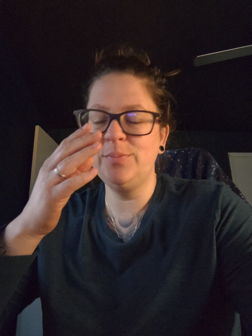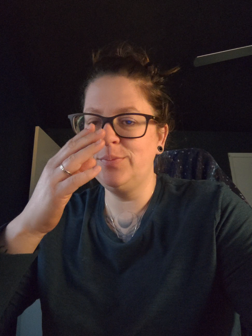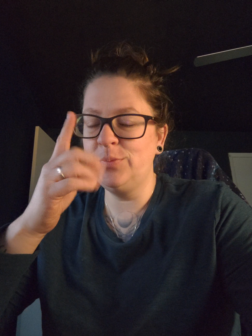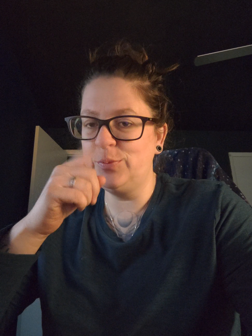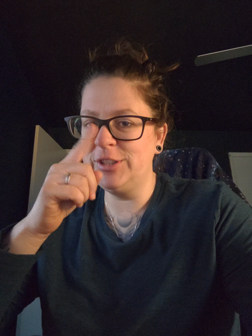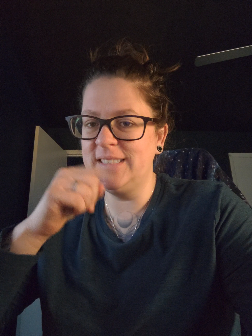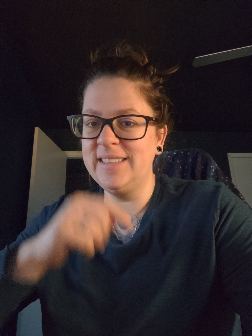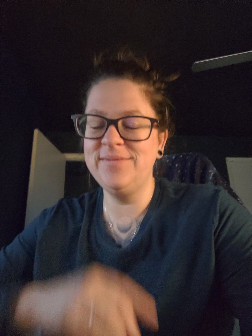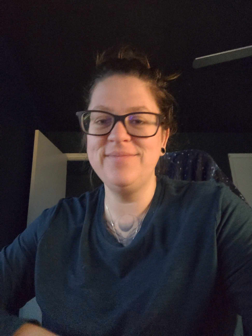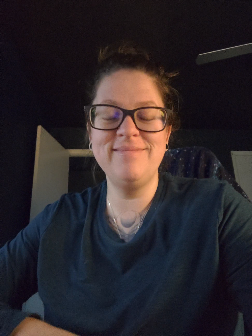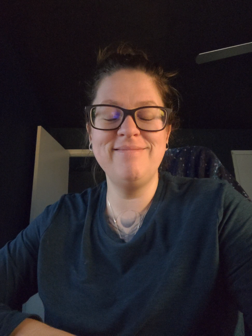pretend